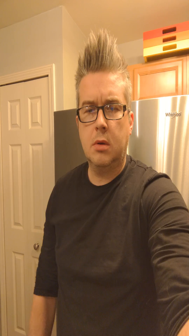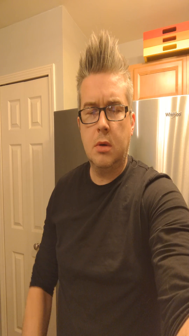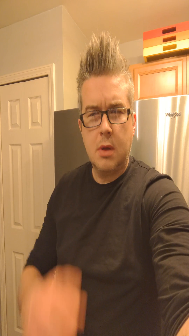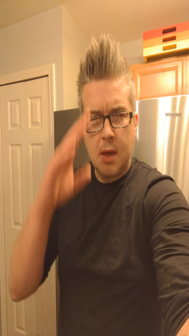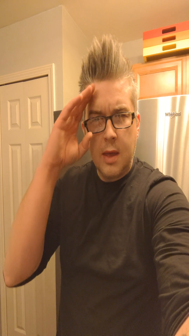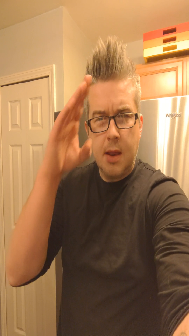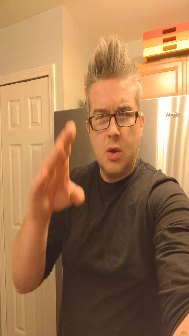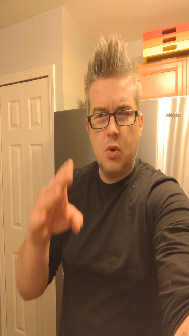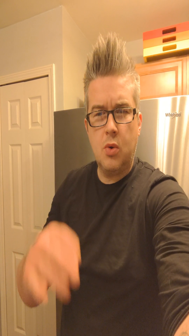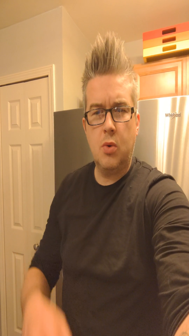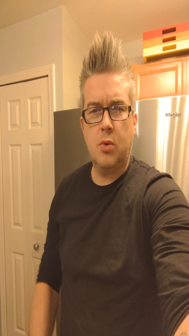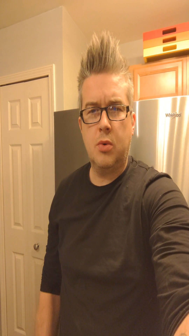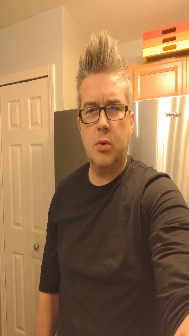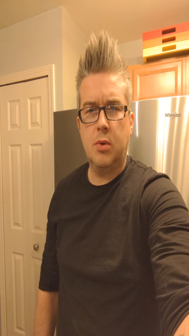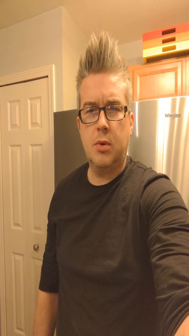hello